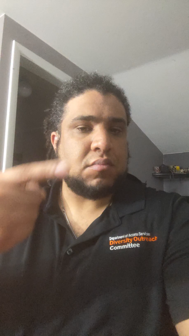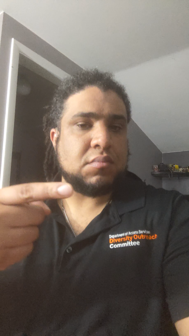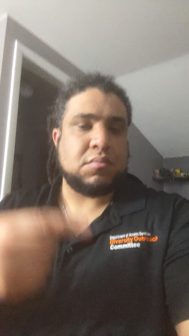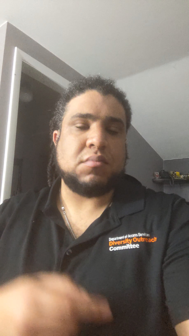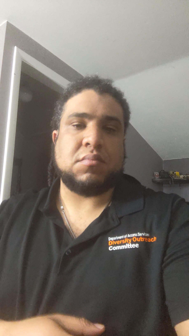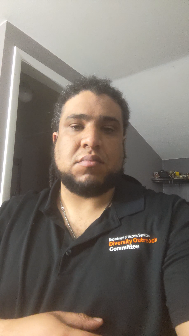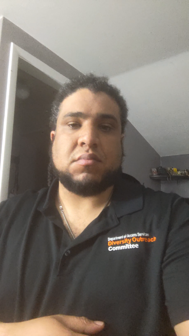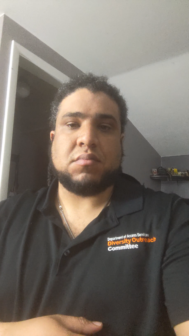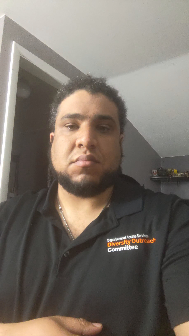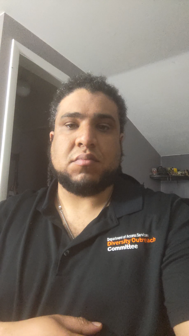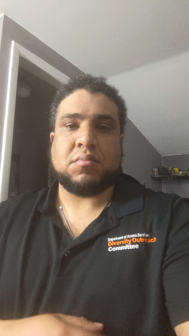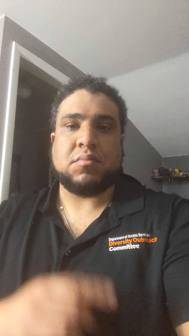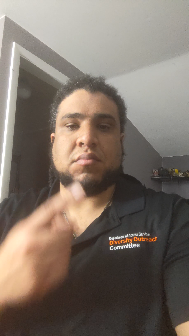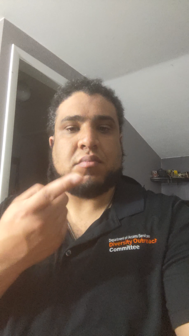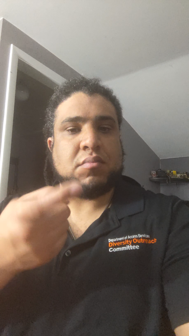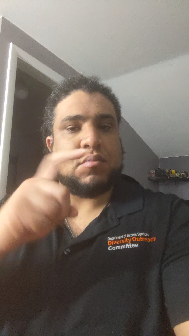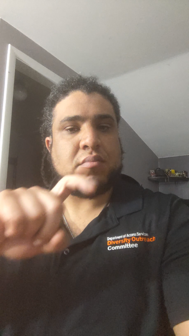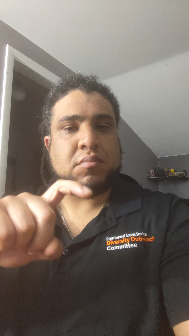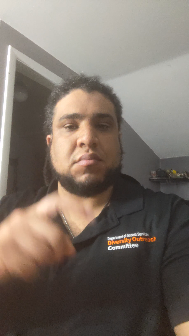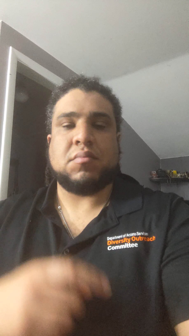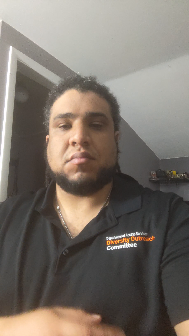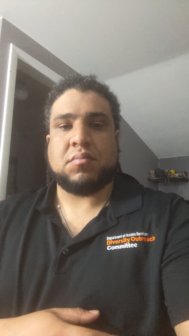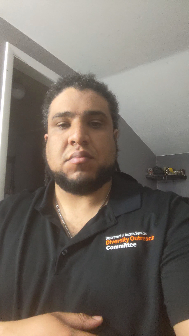friend